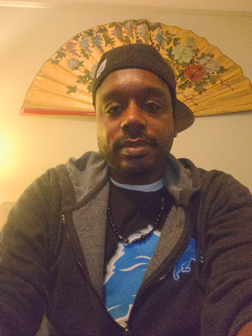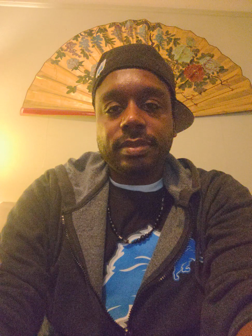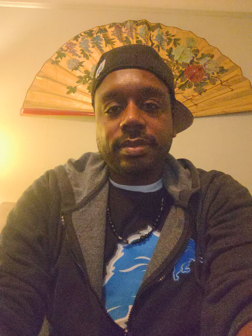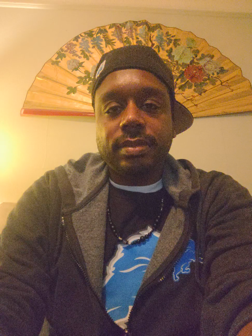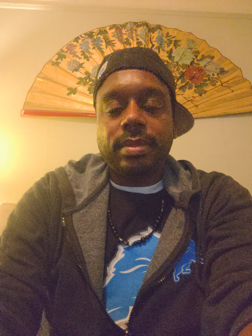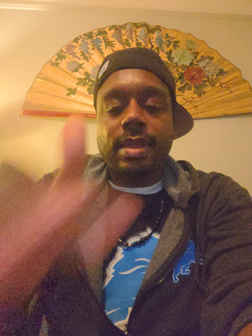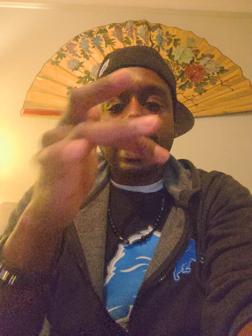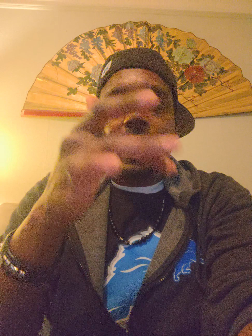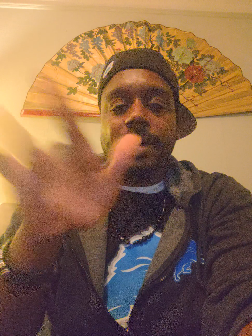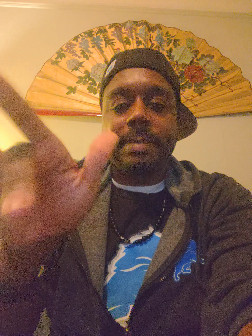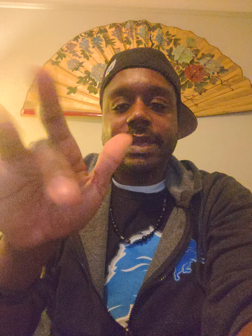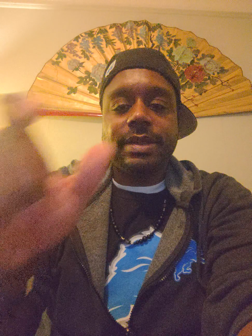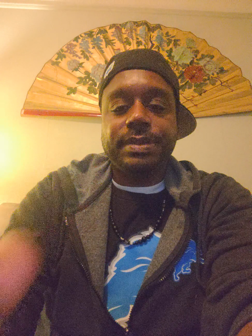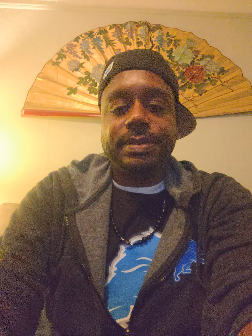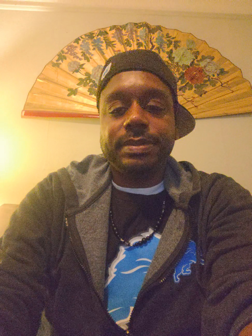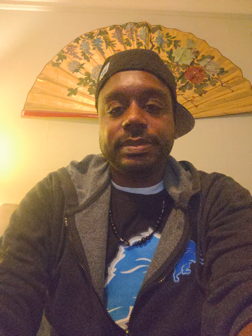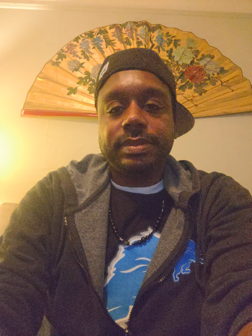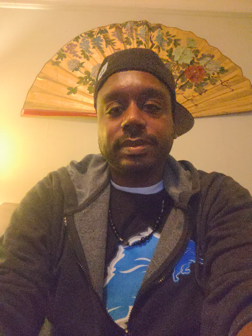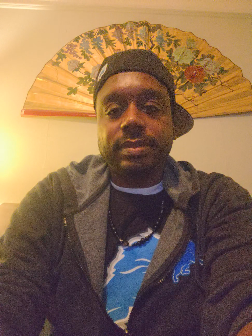empty